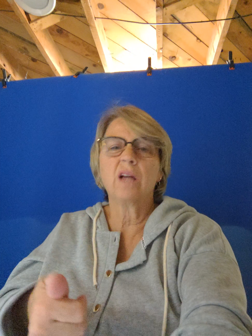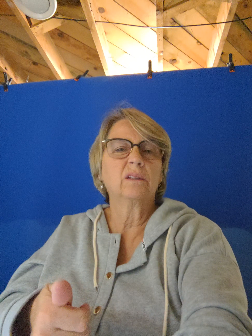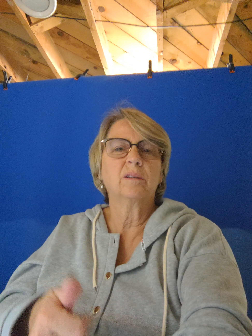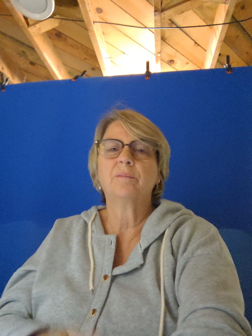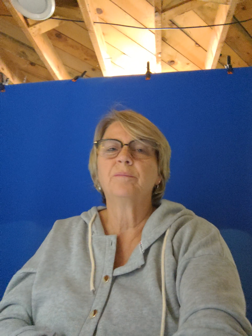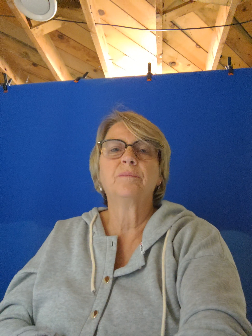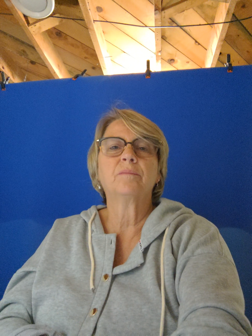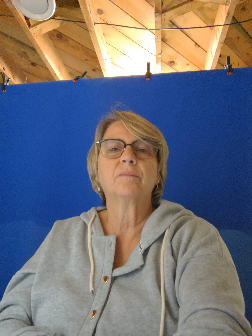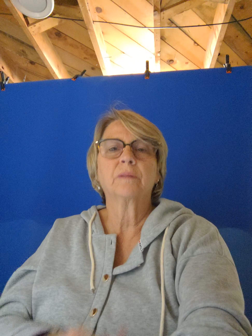not